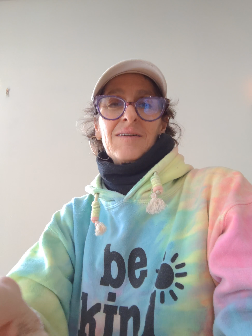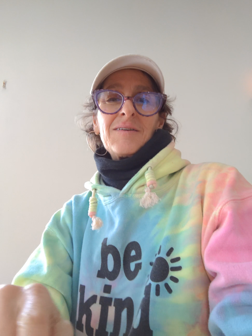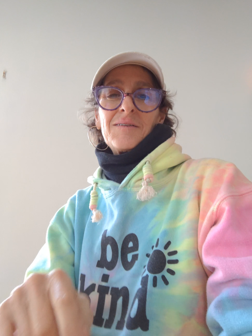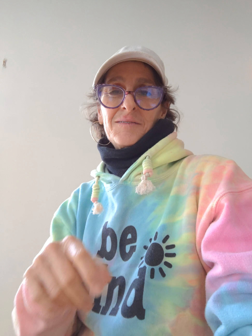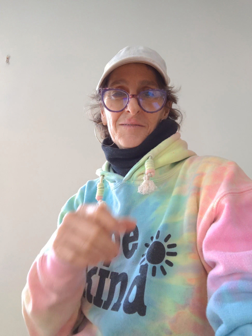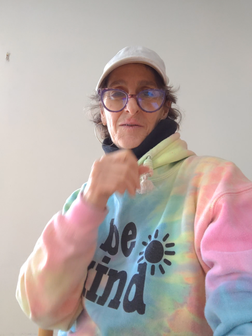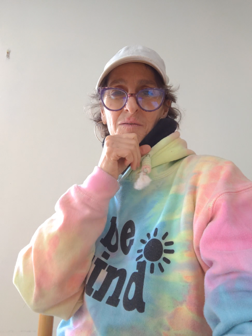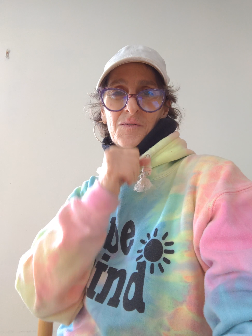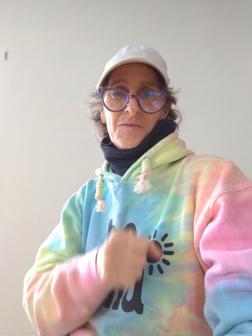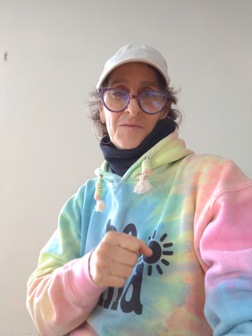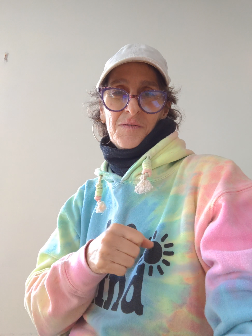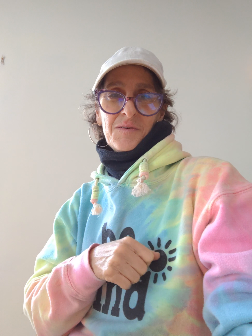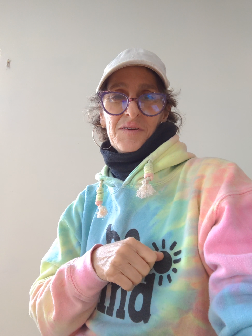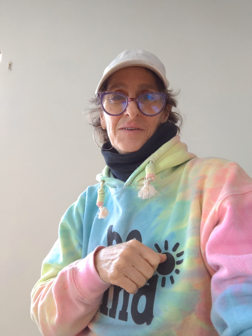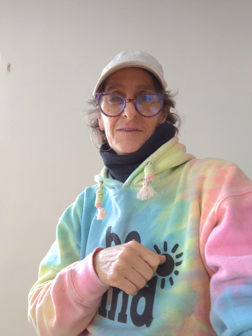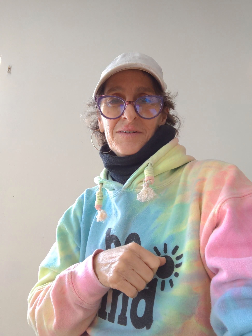old